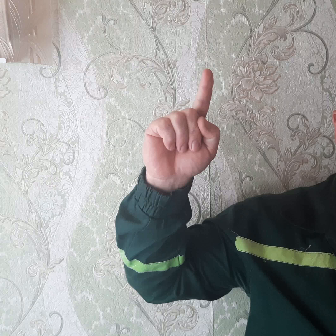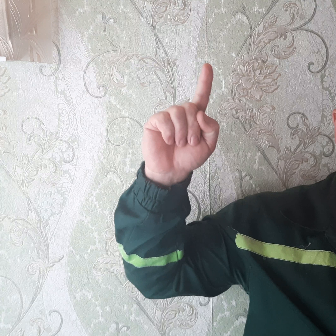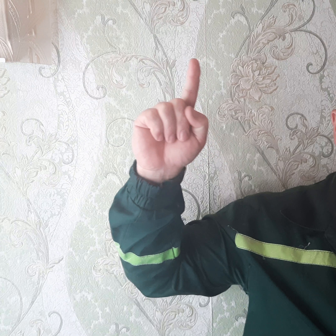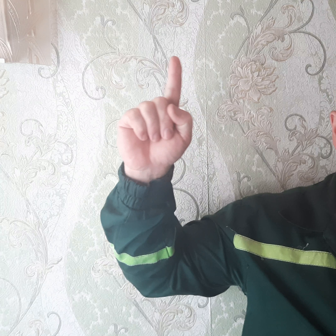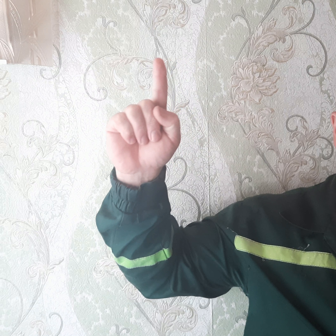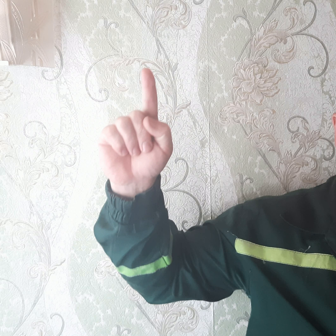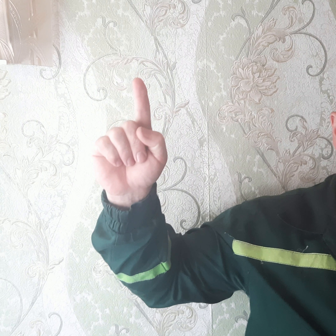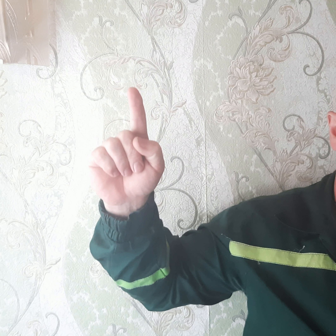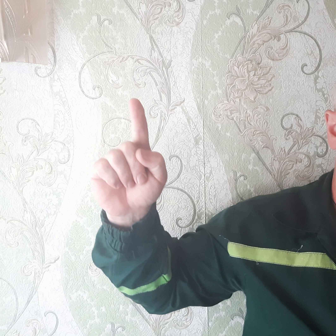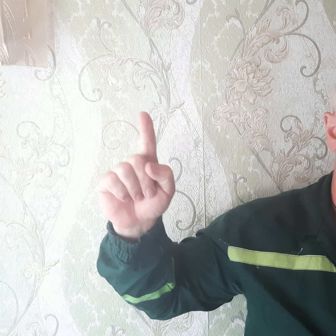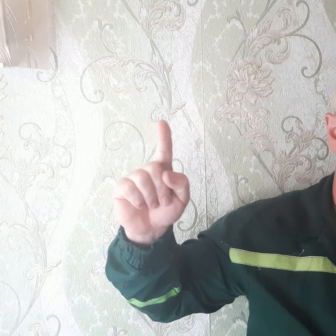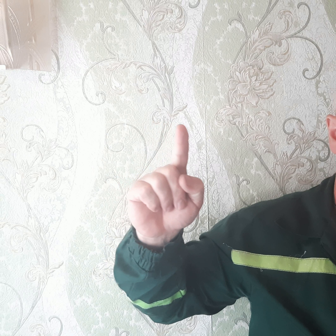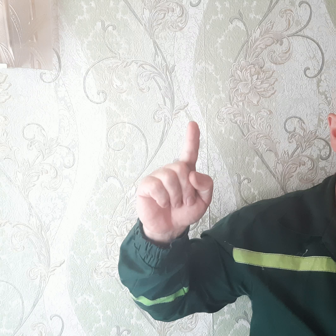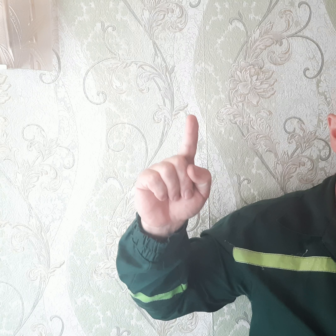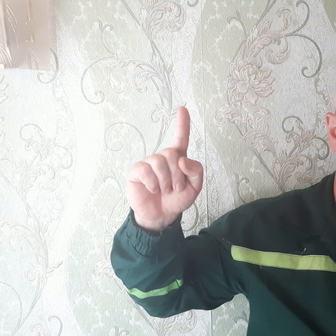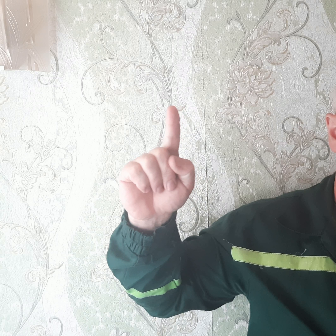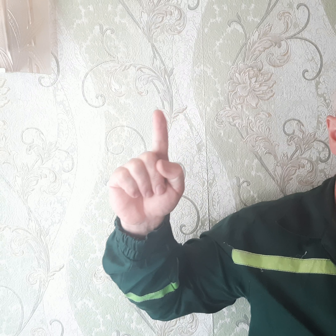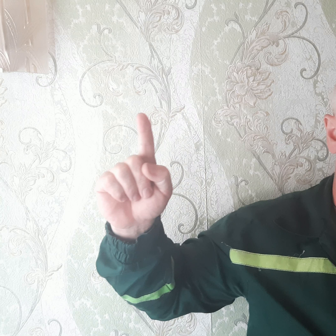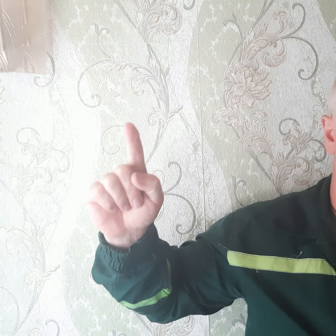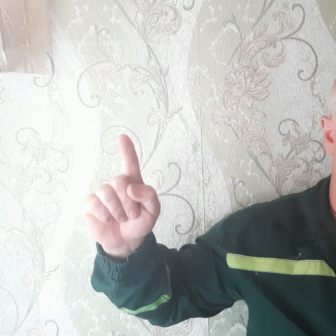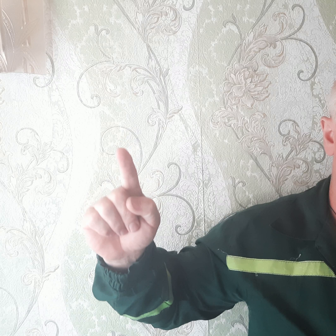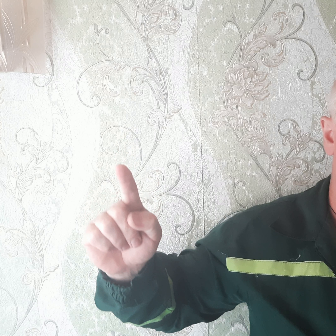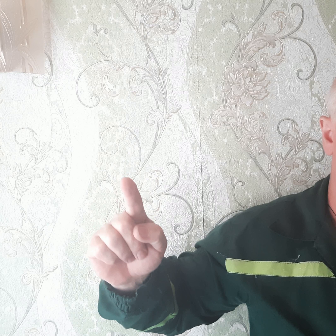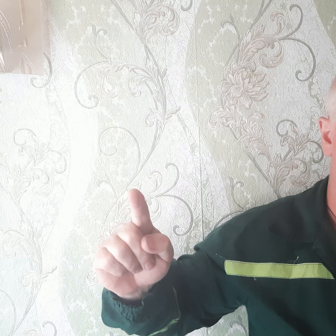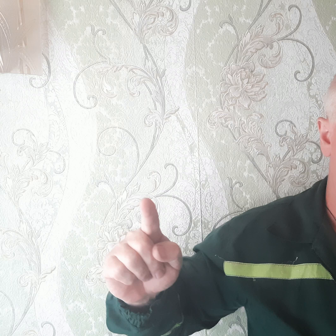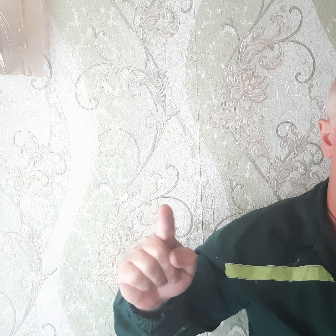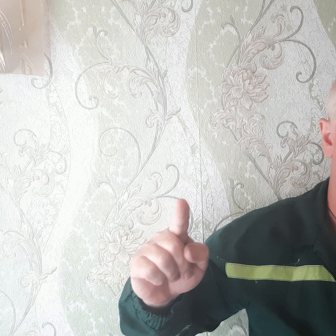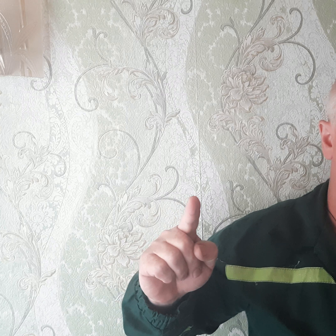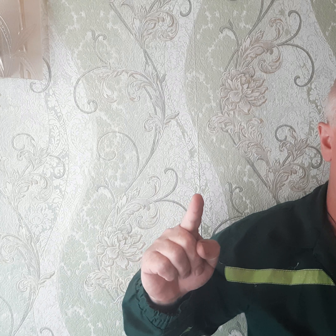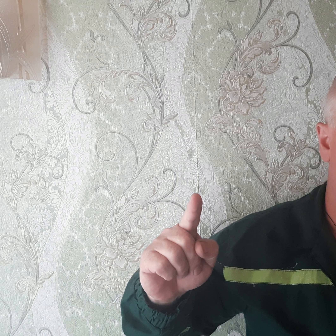З